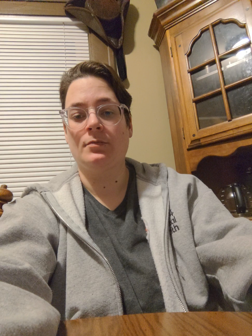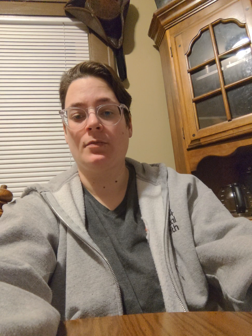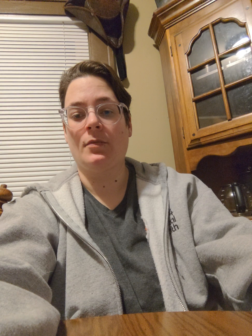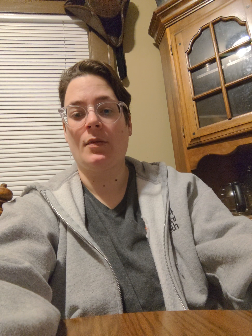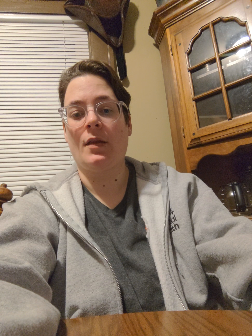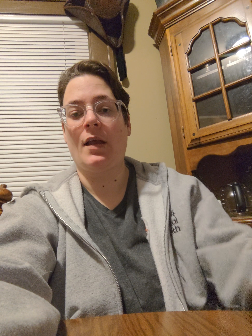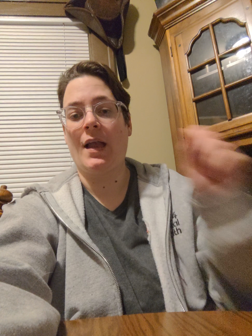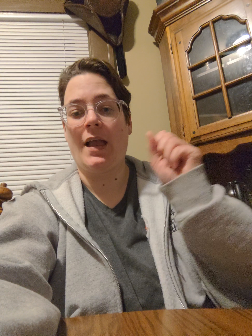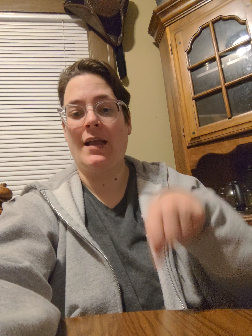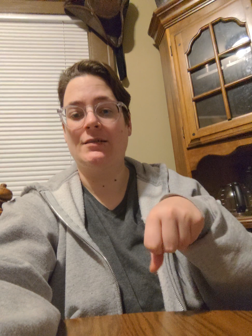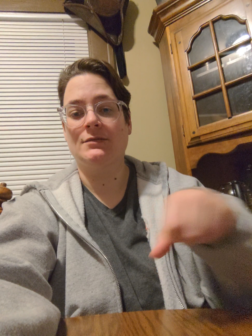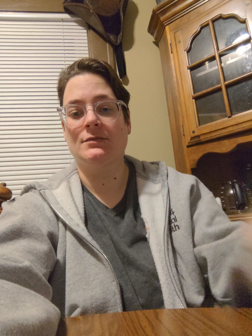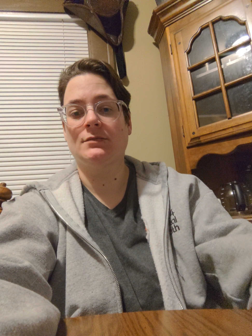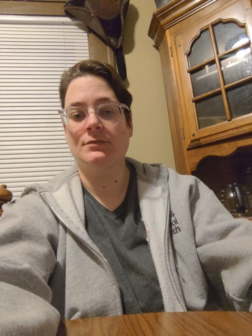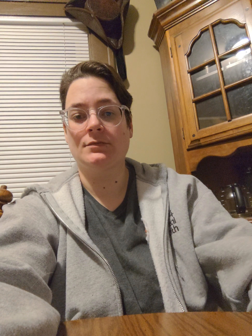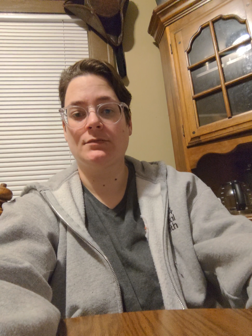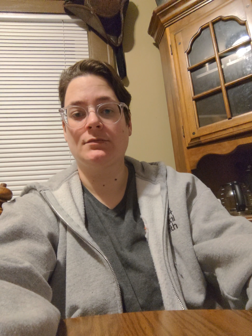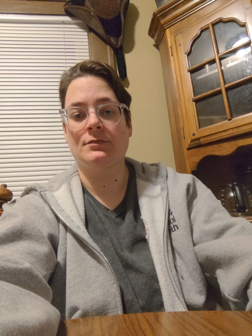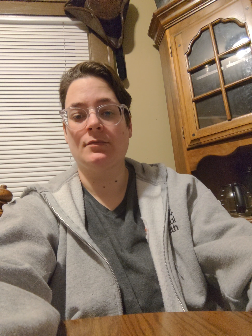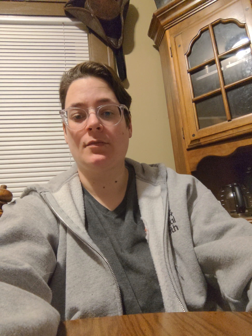can